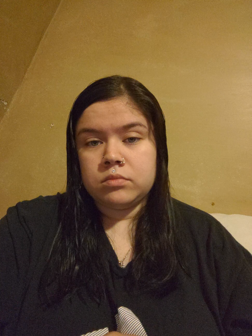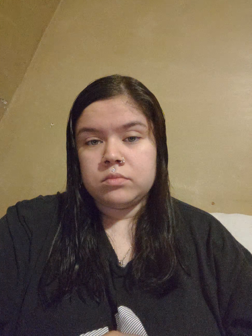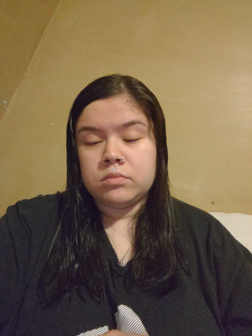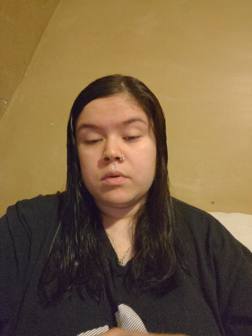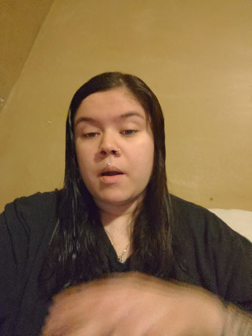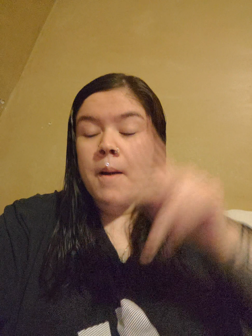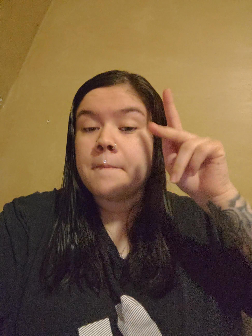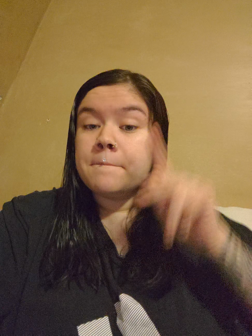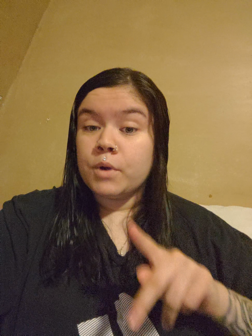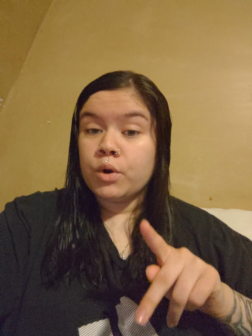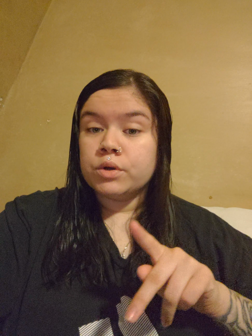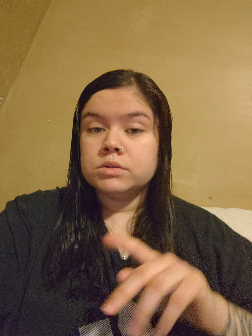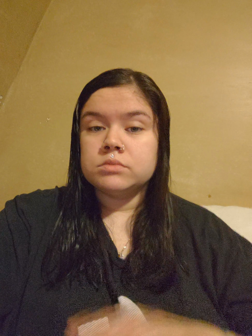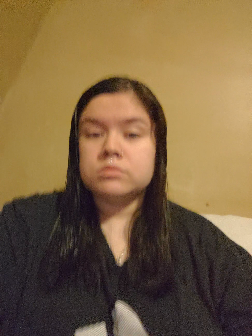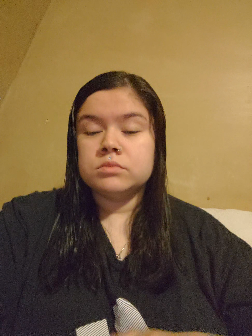person